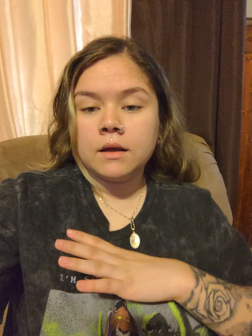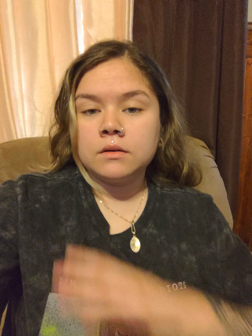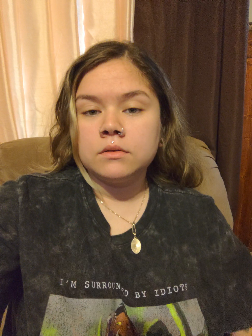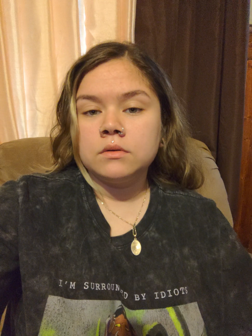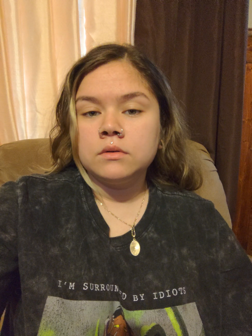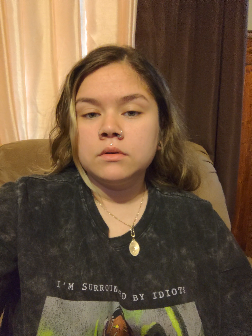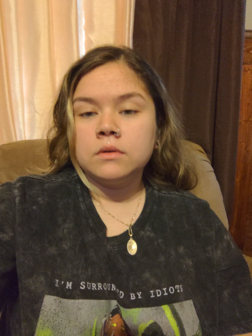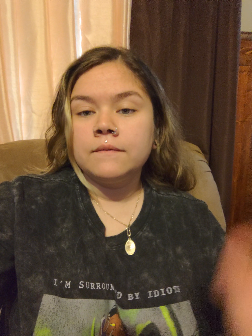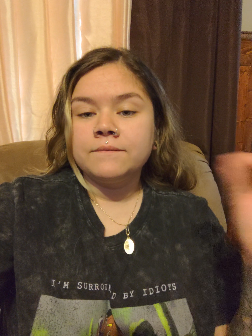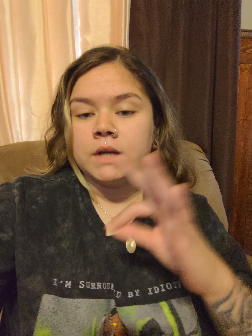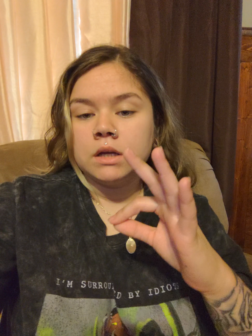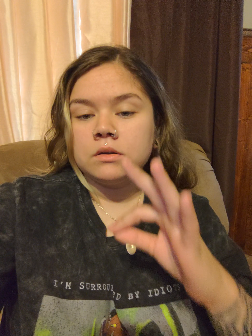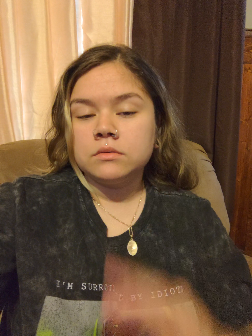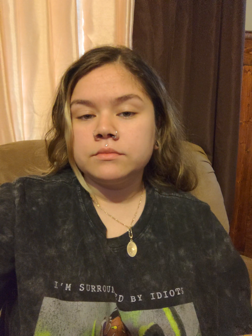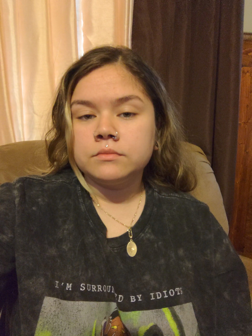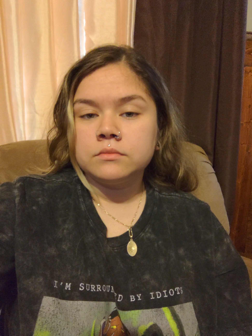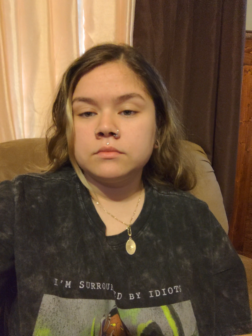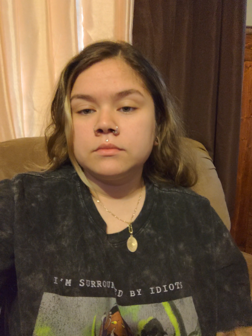fit